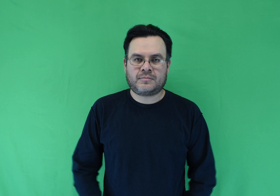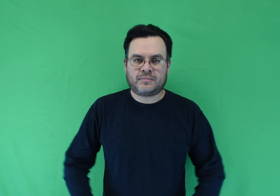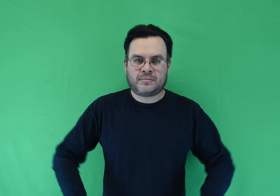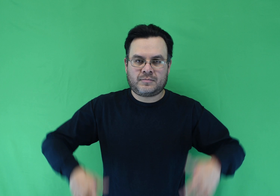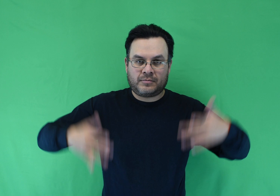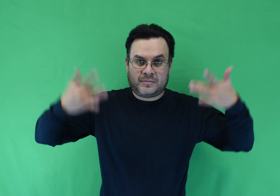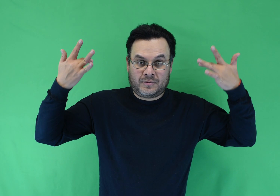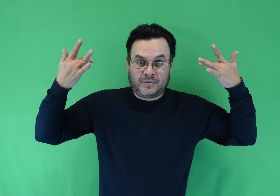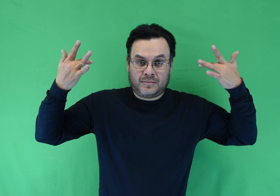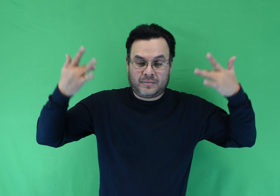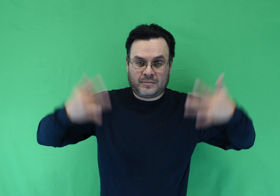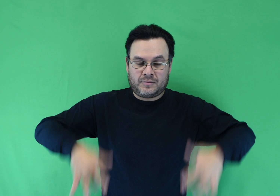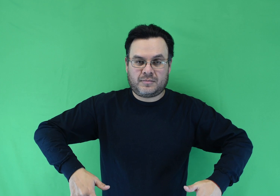dolor